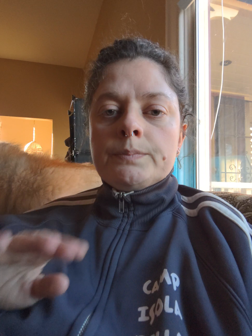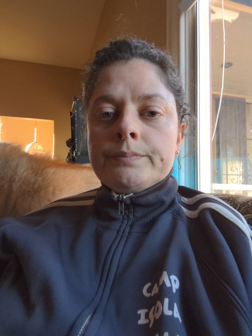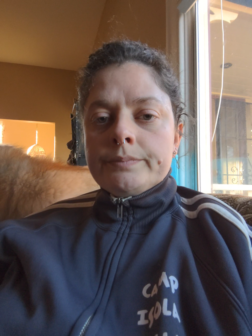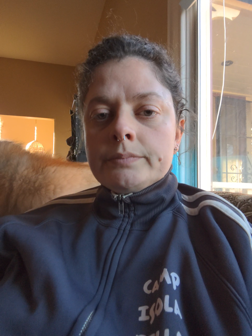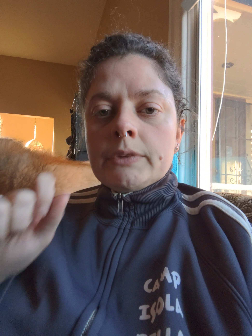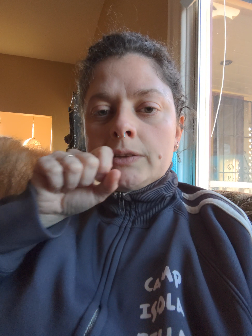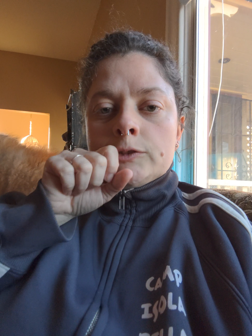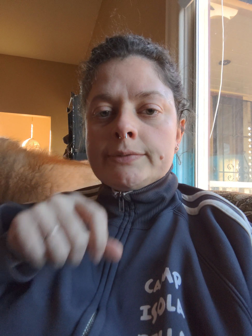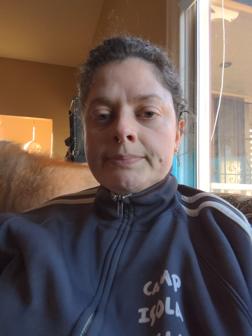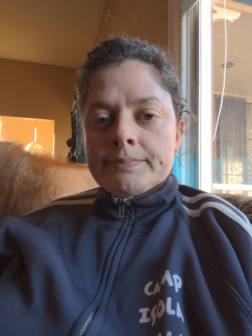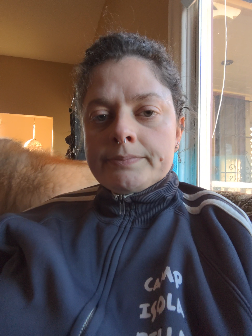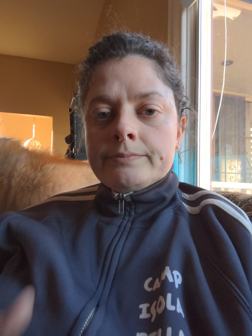carrot